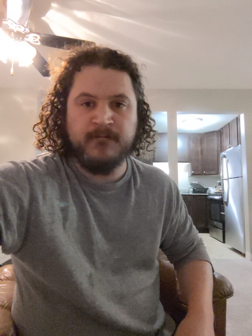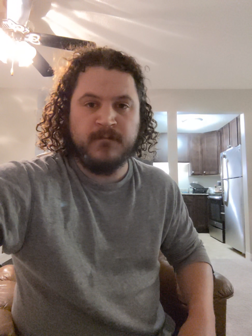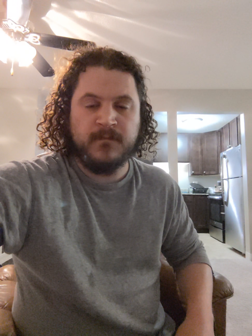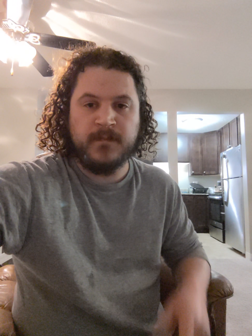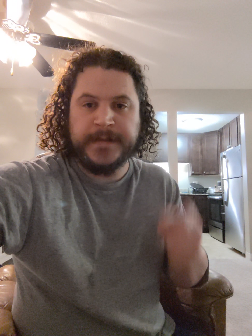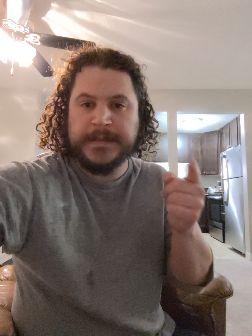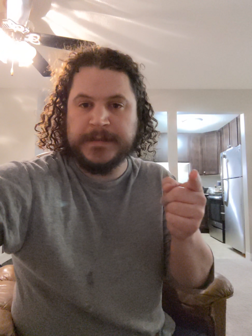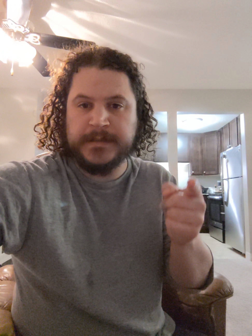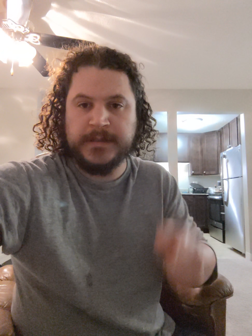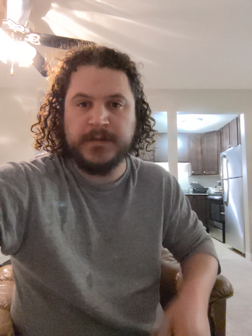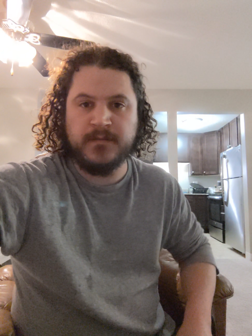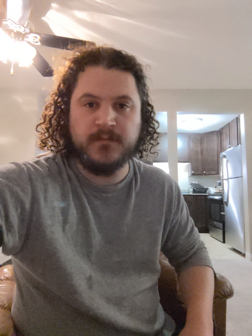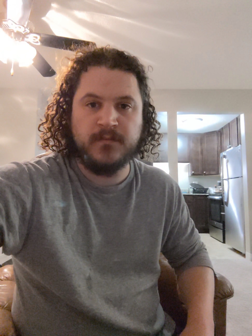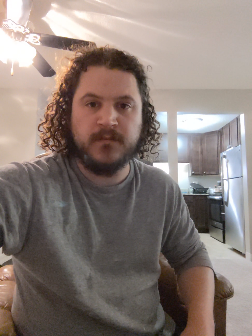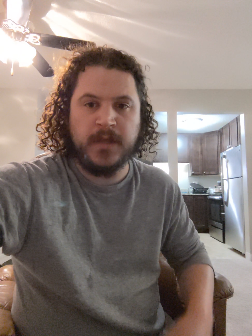he/she/it